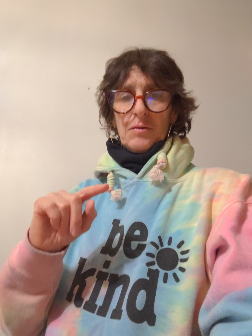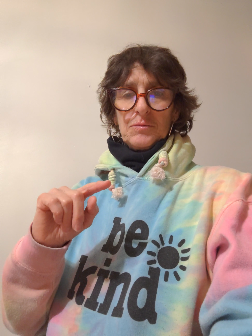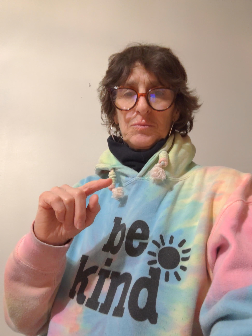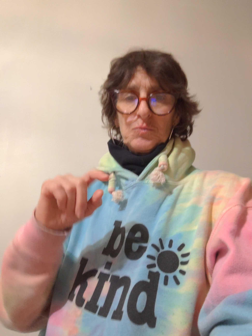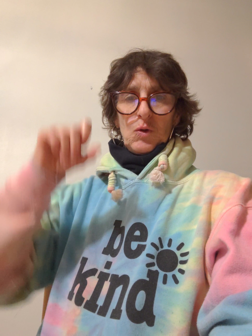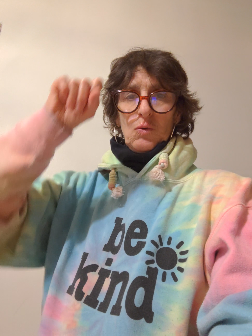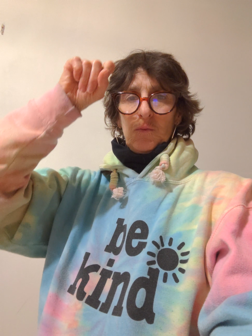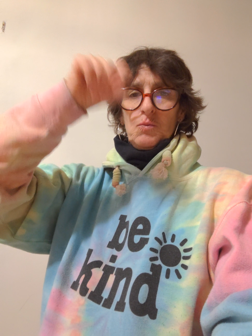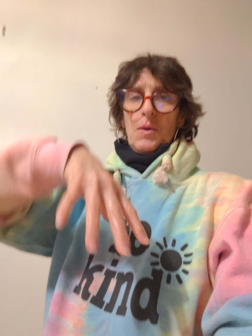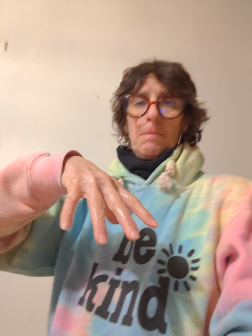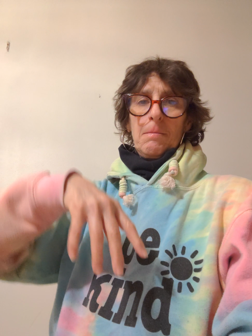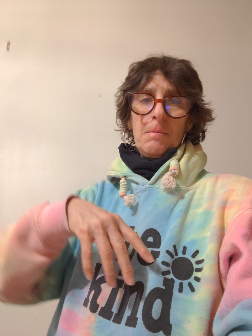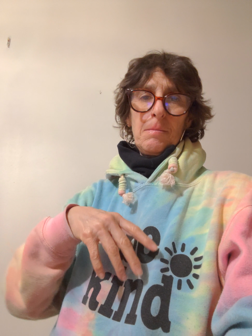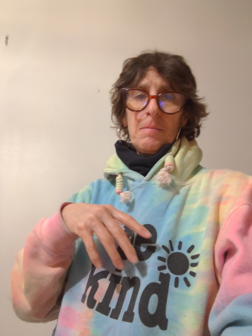drop